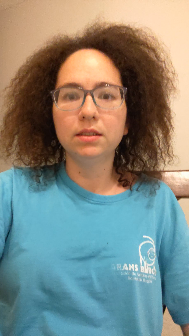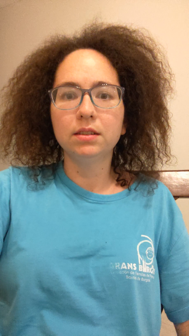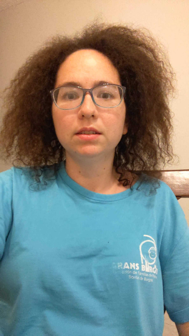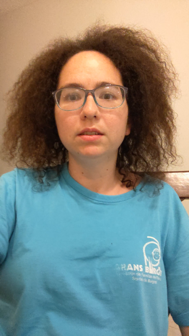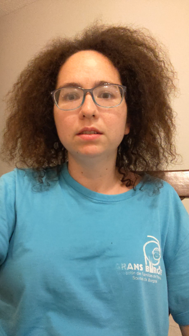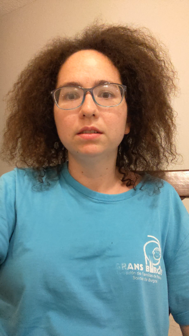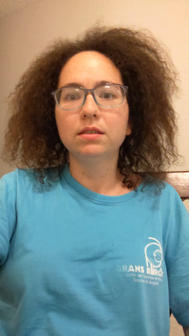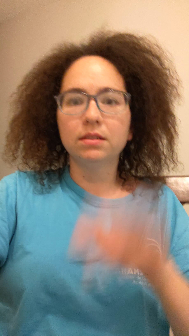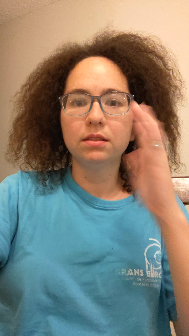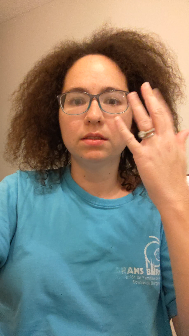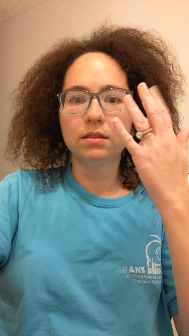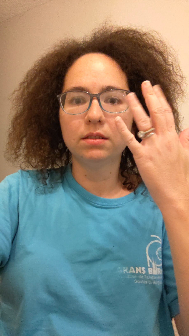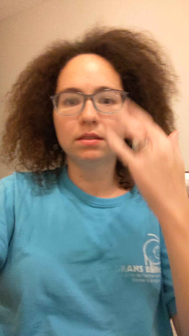hand